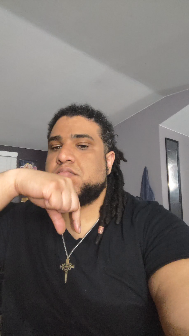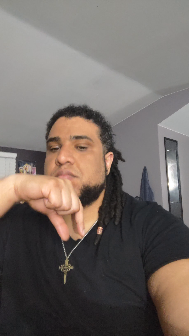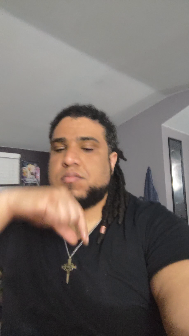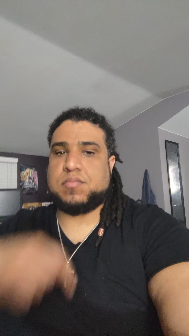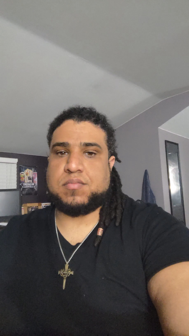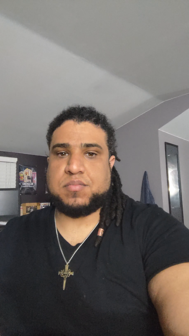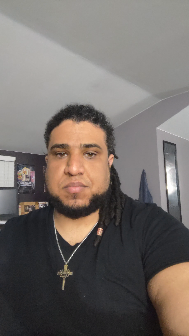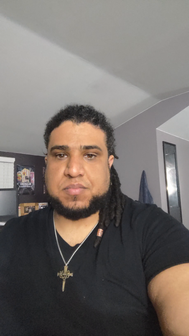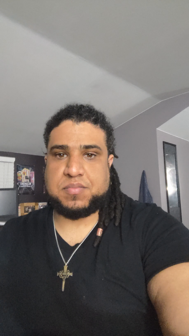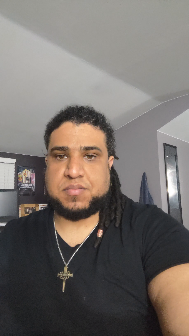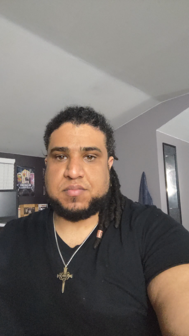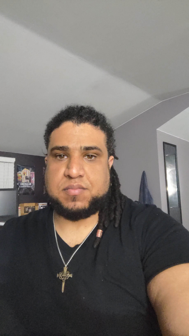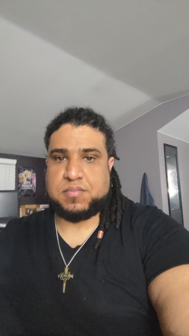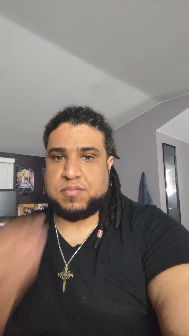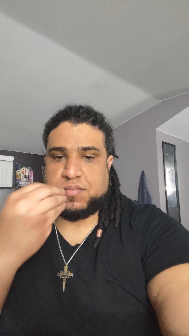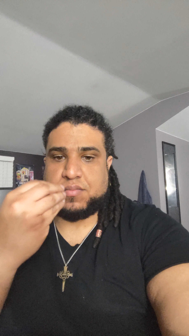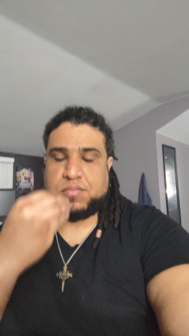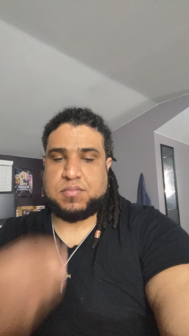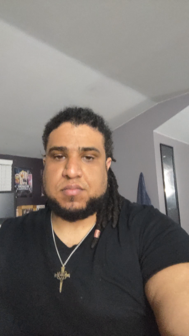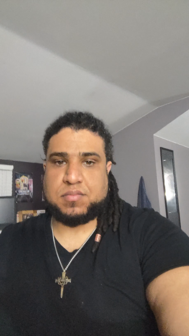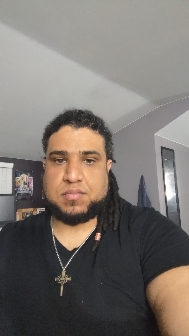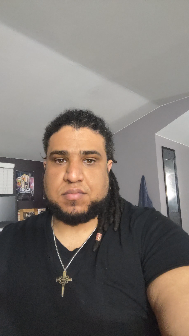eat